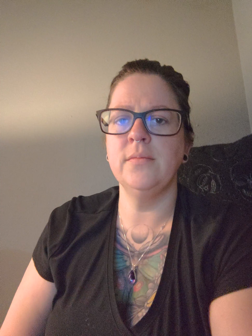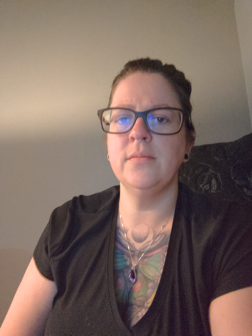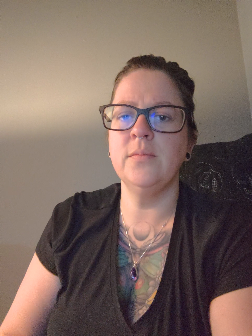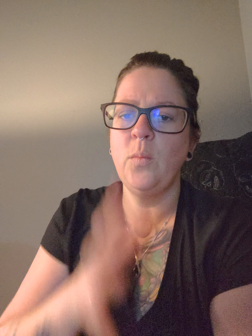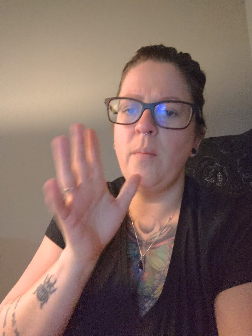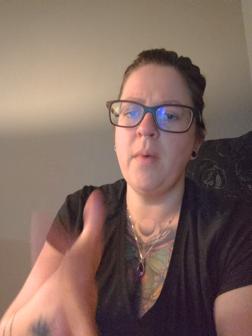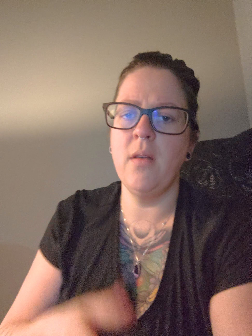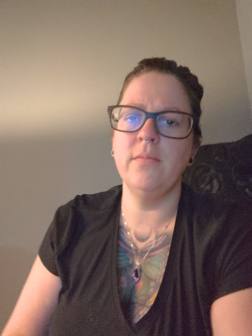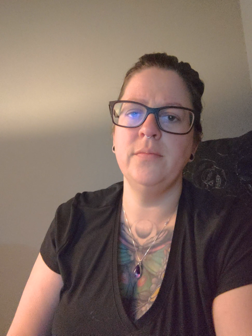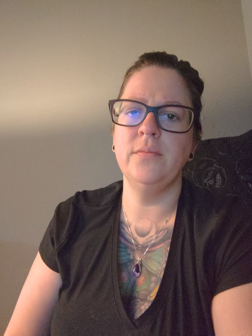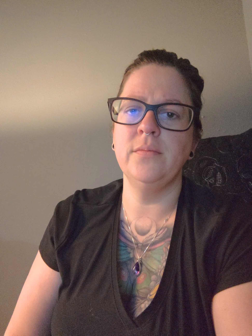grandma